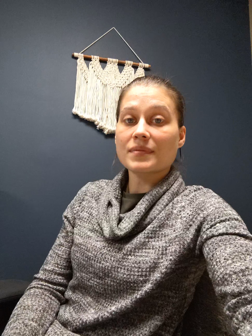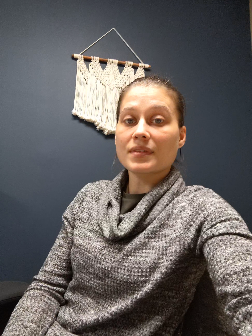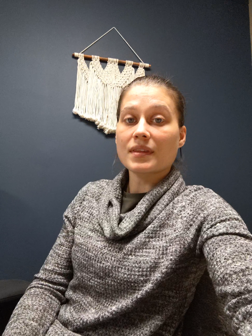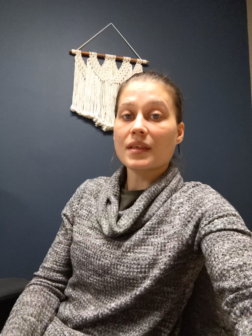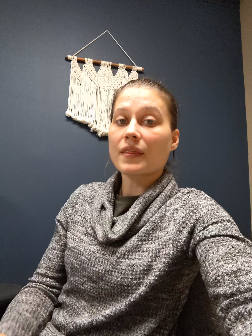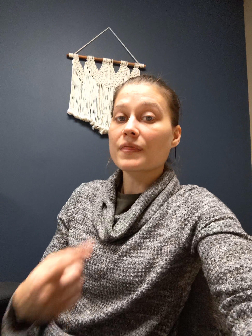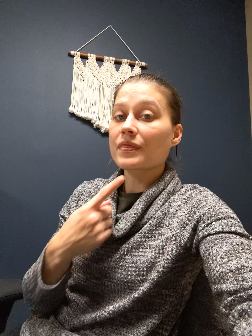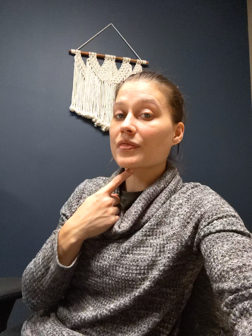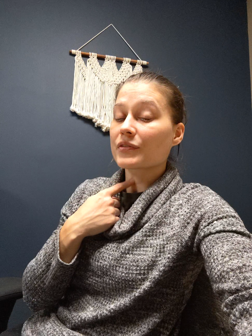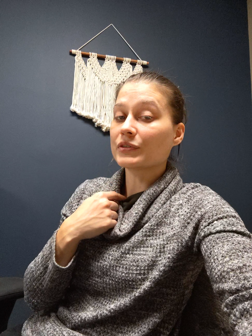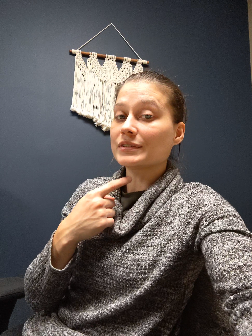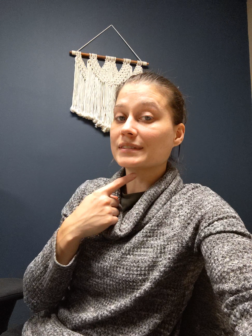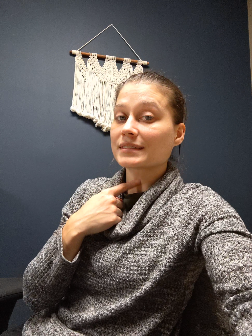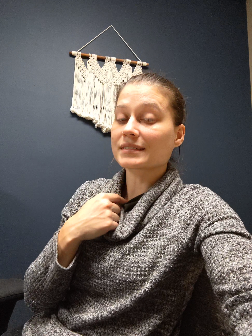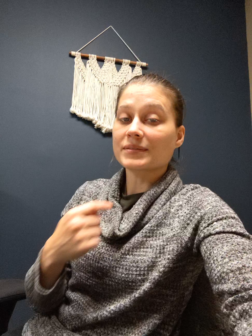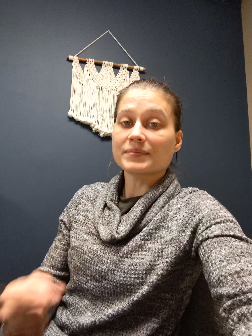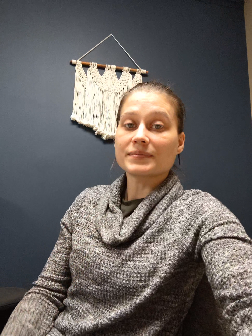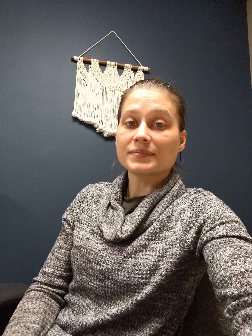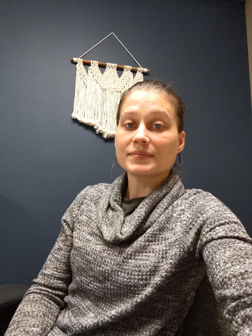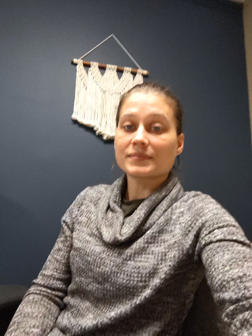thirsty